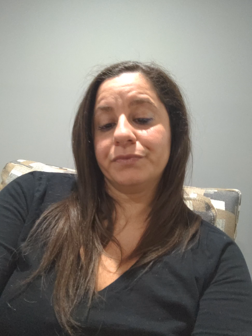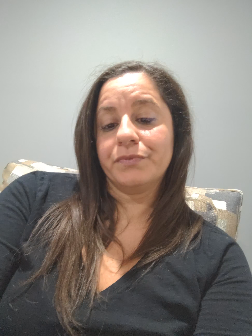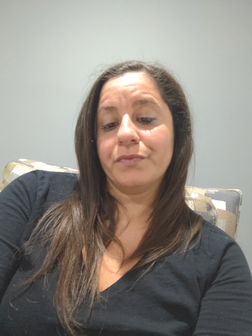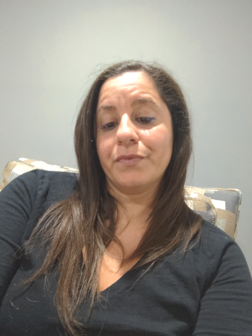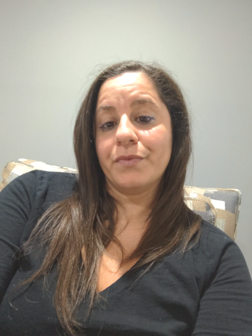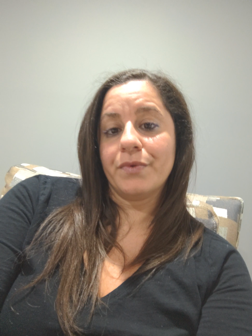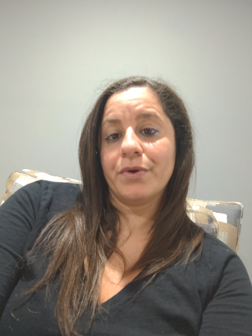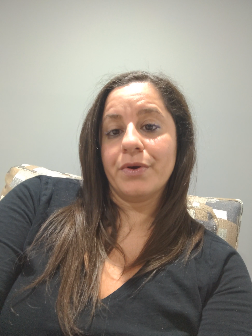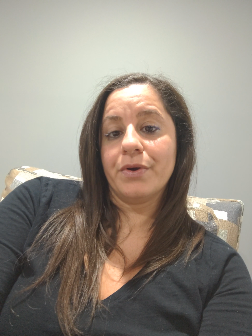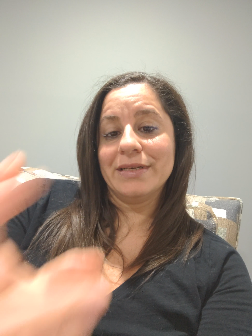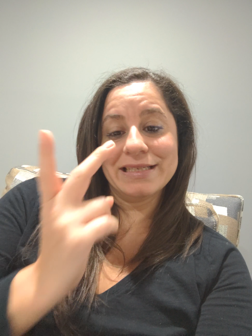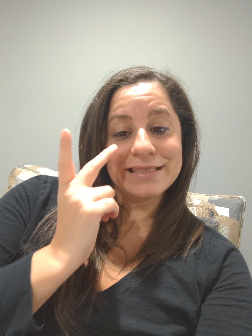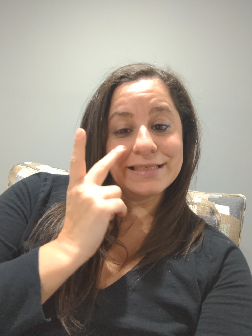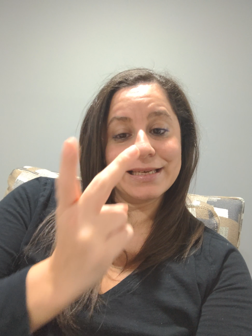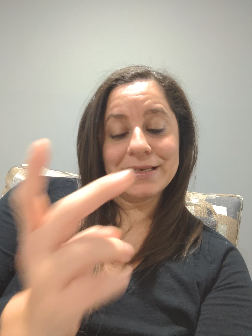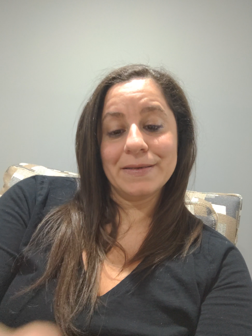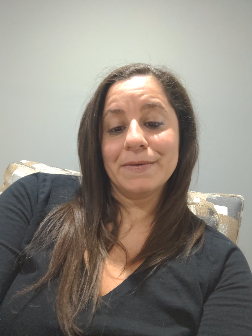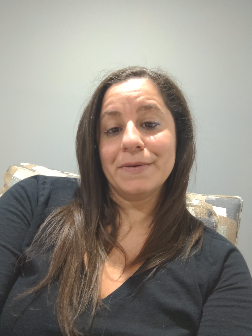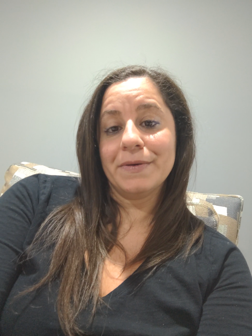see